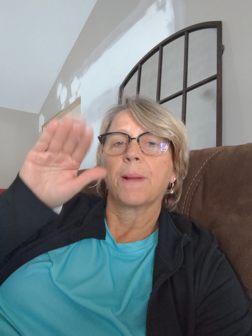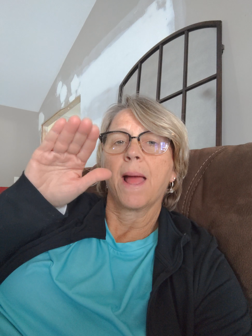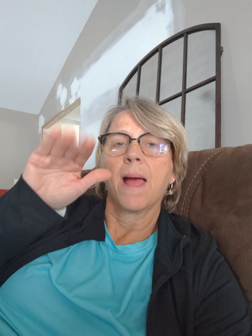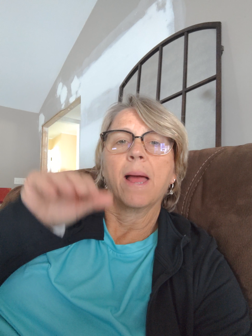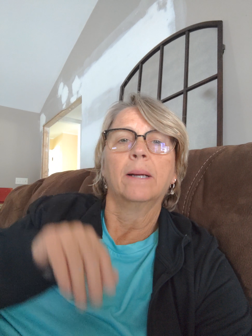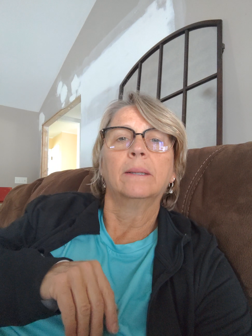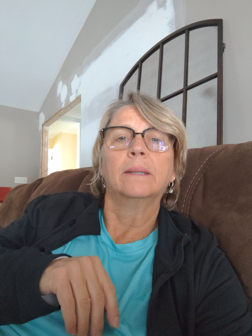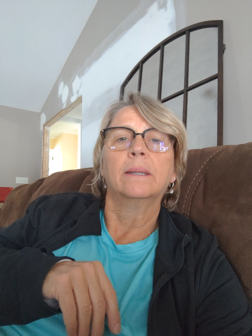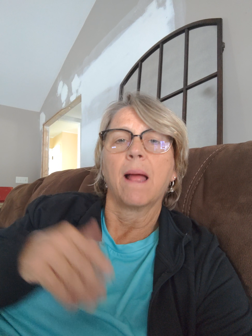bye